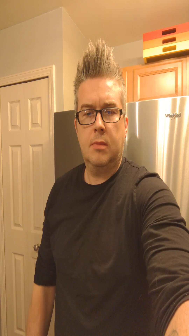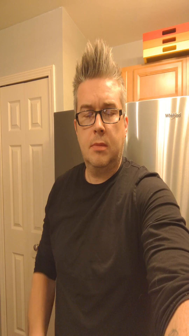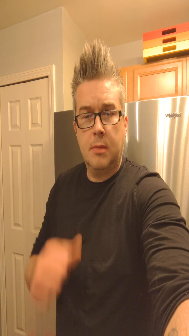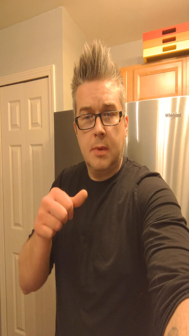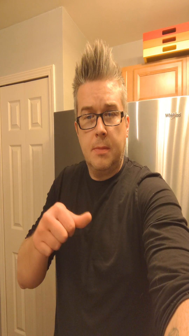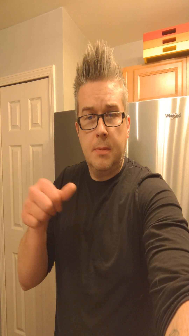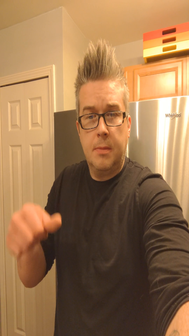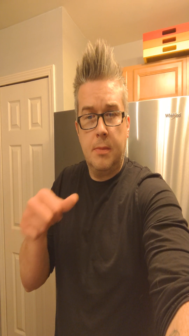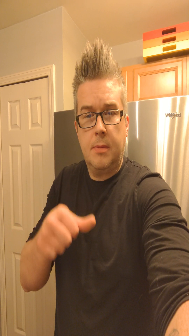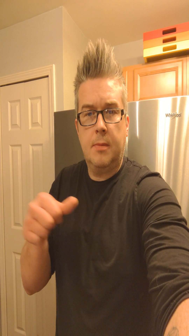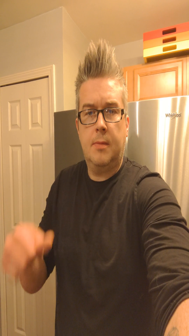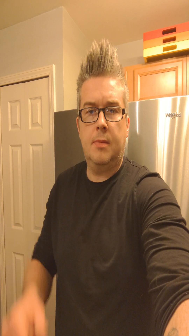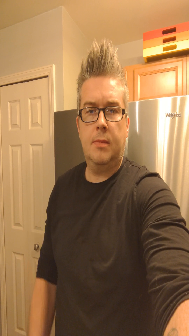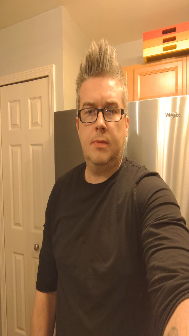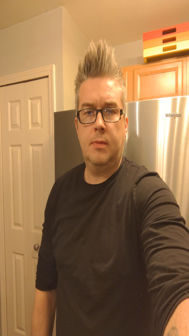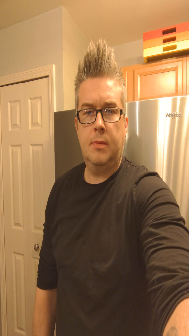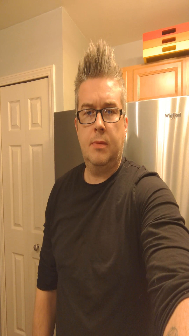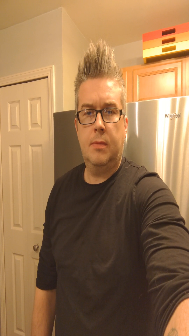puzzle